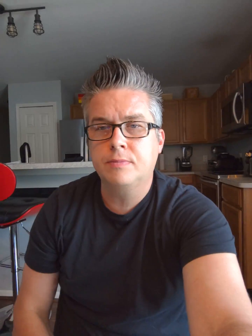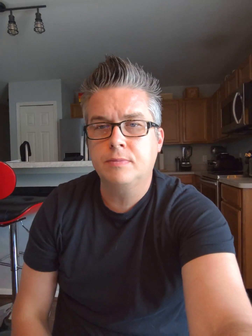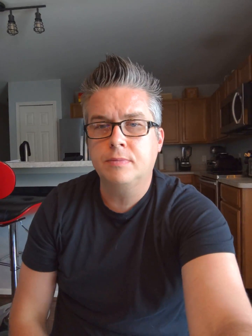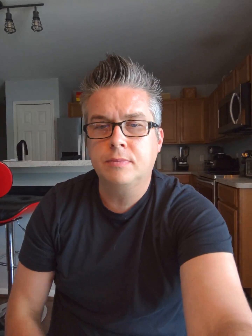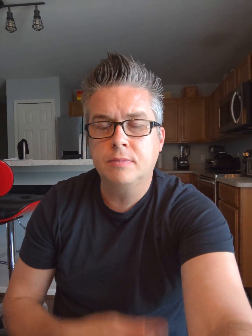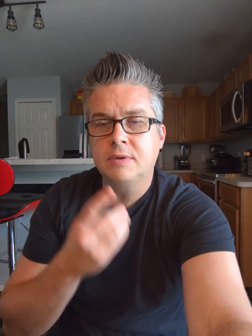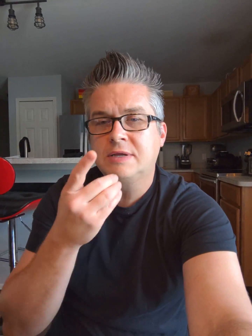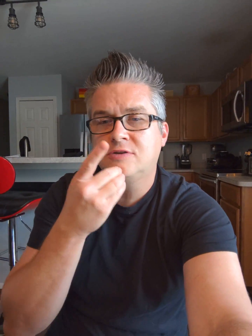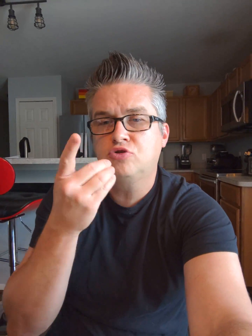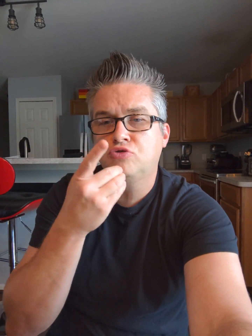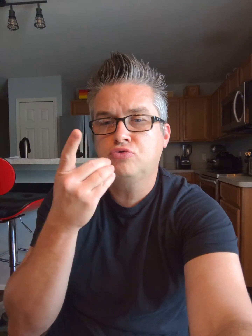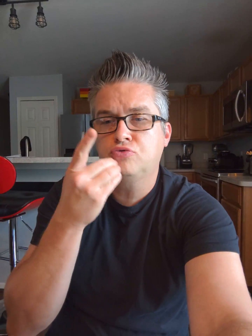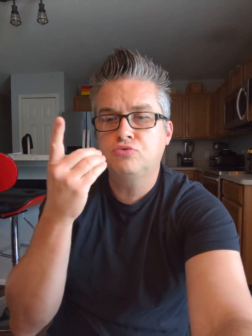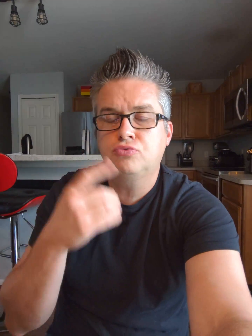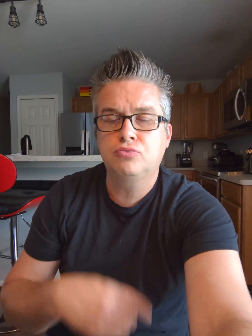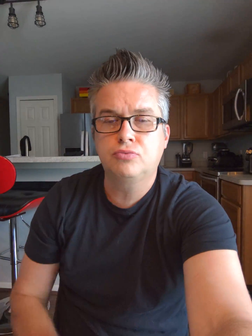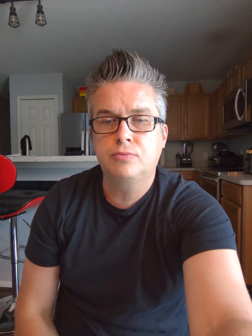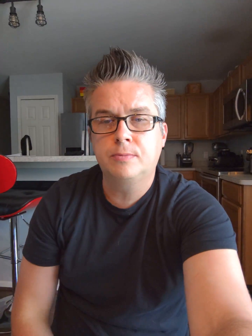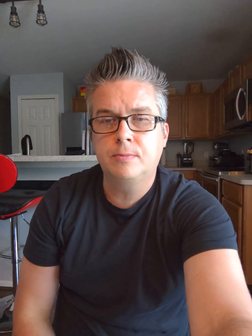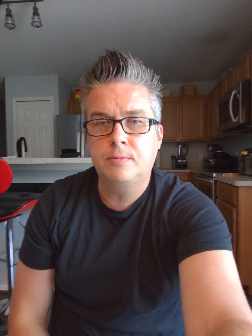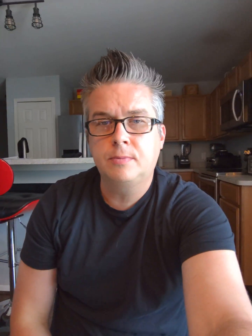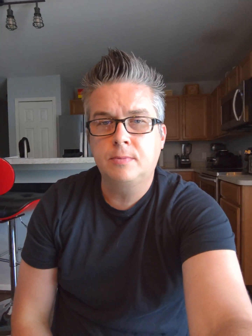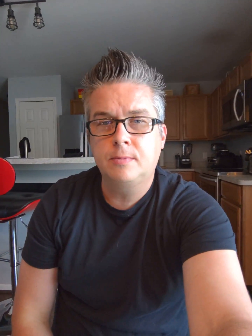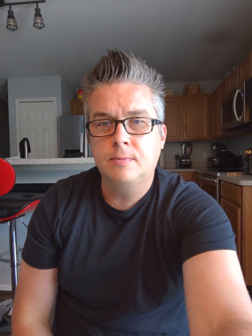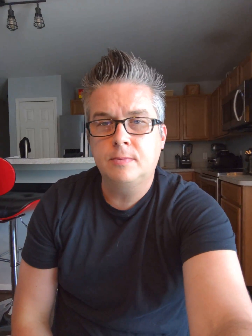dinner